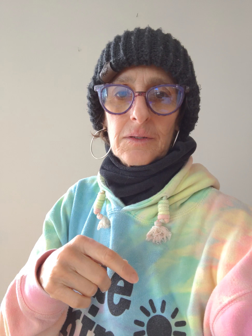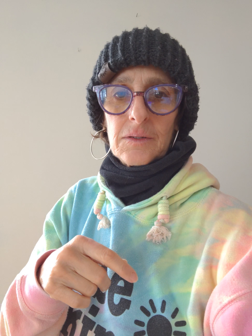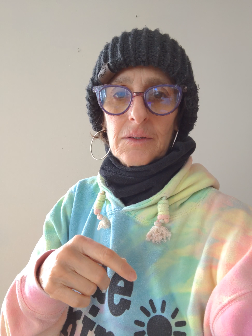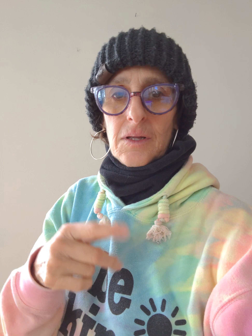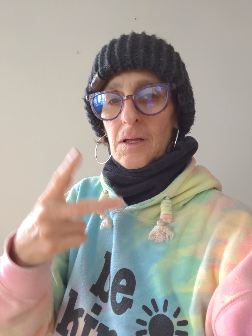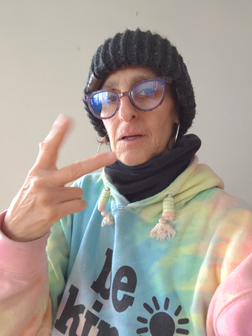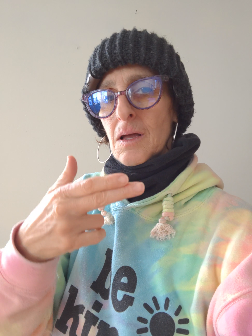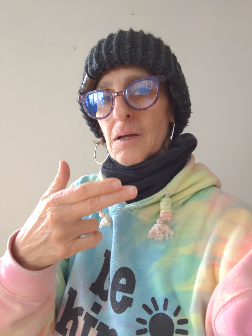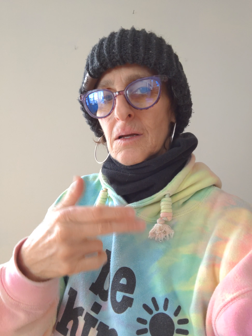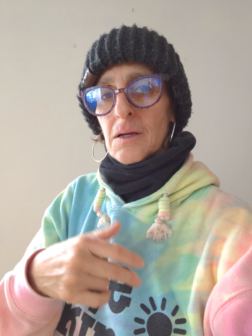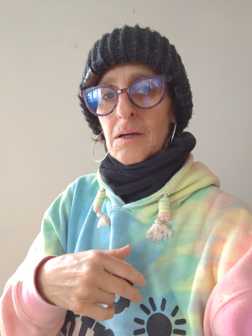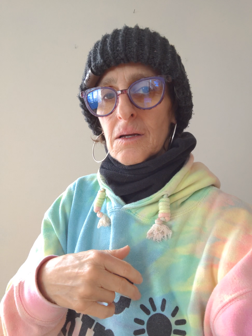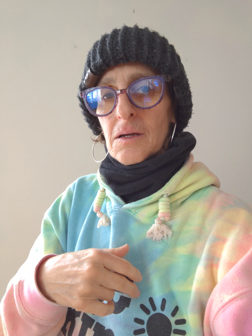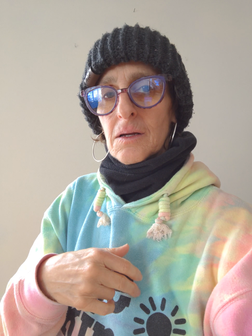cut